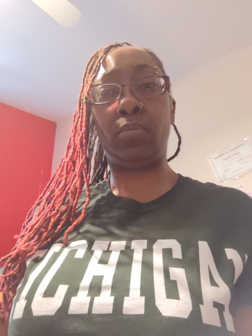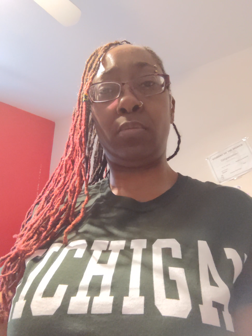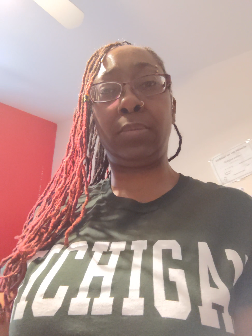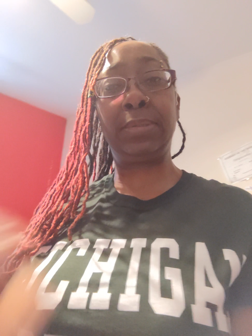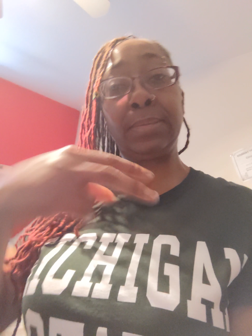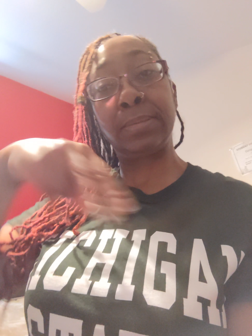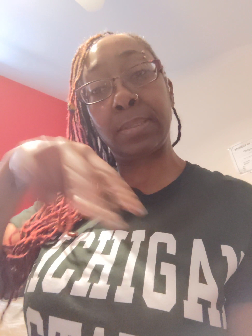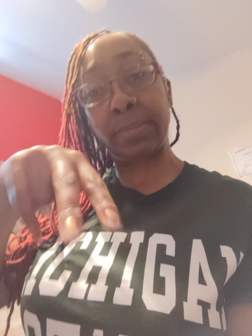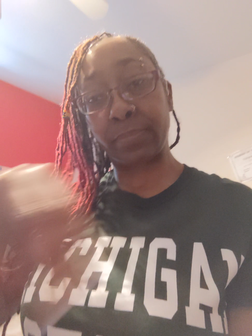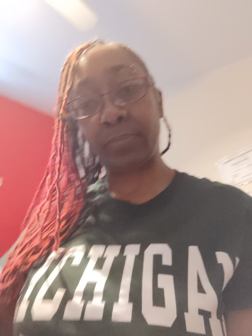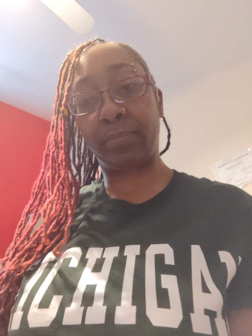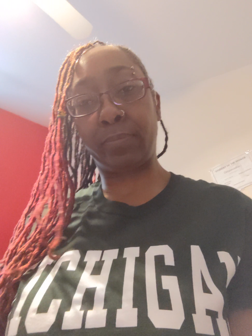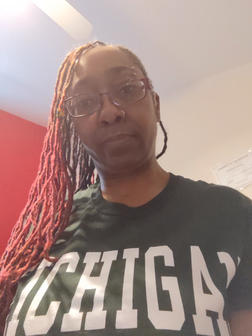dance